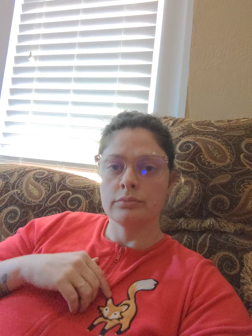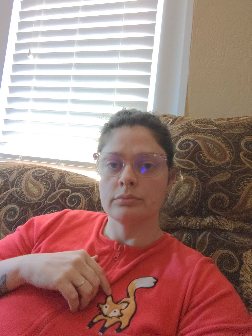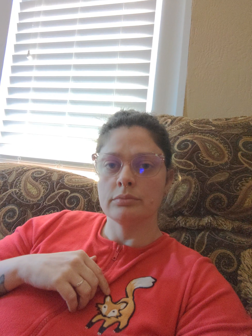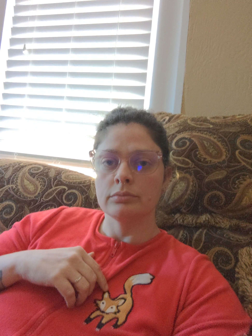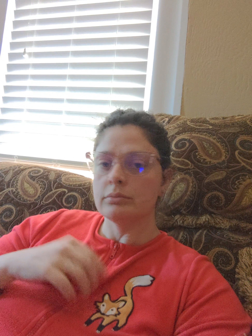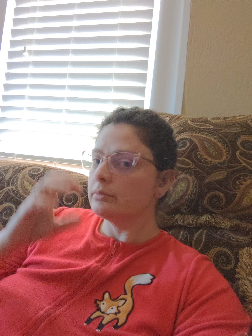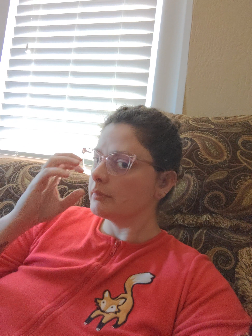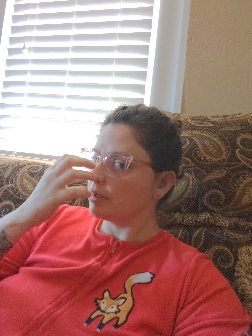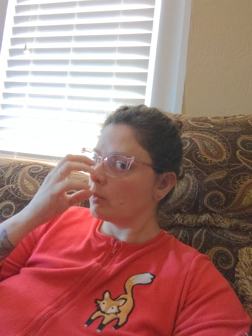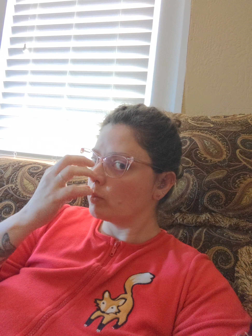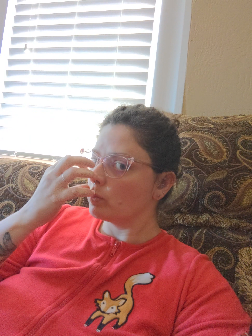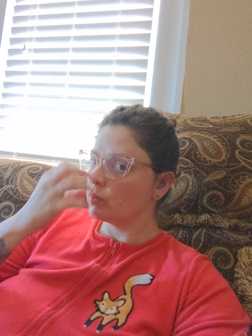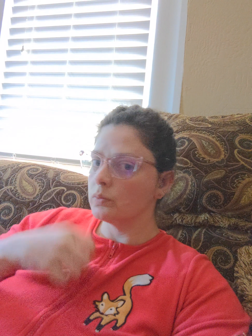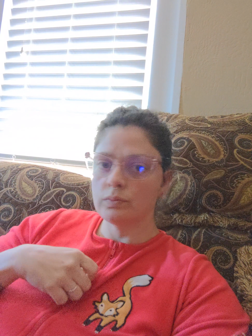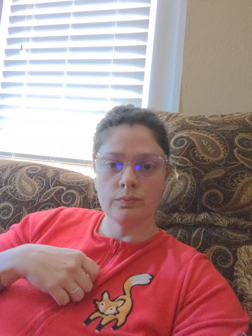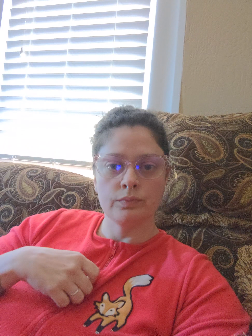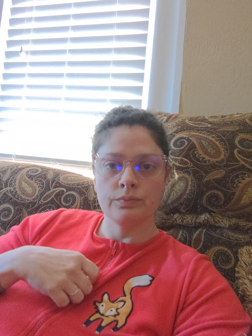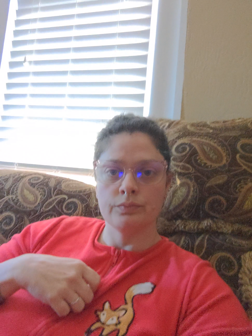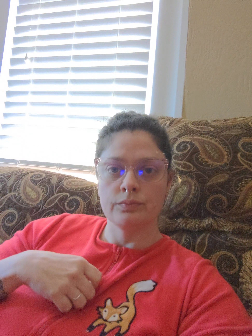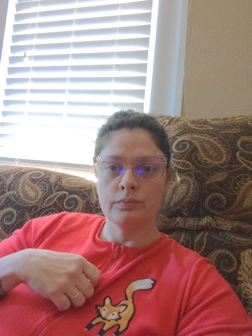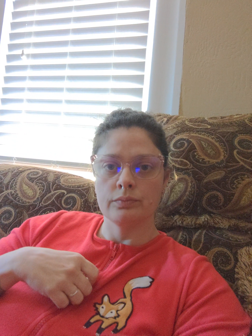clown